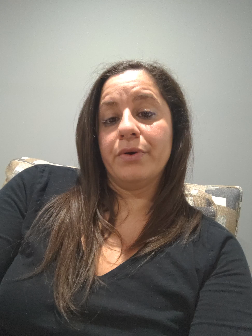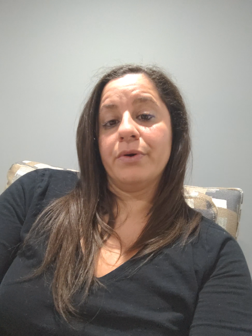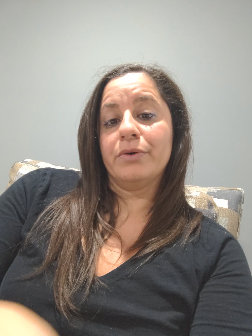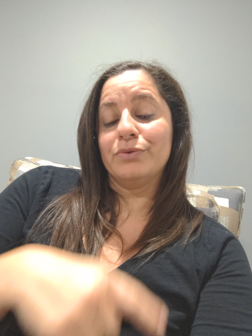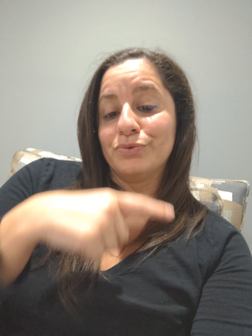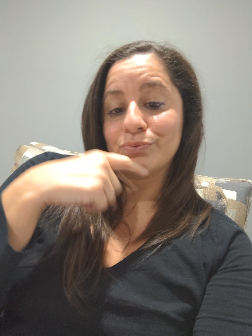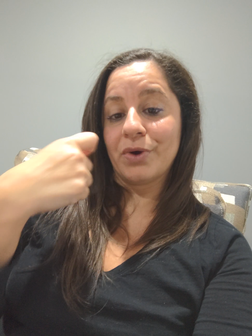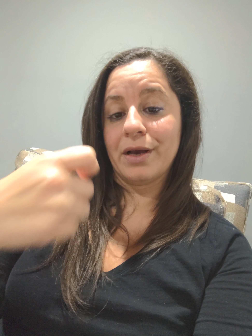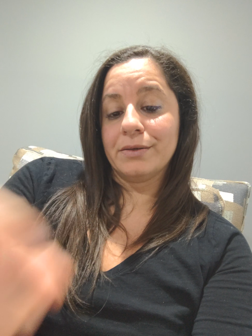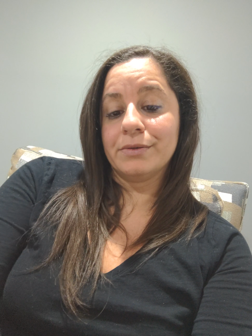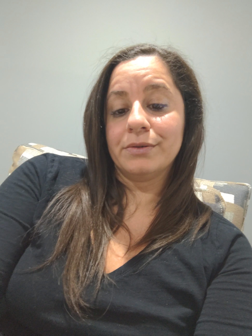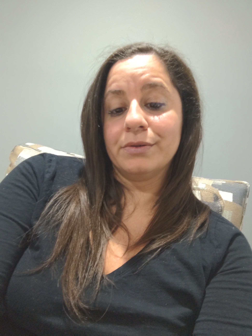dry